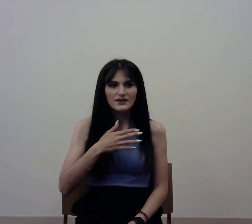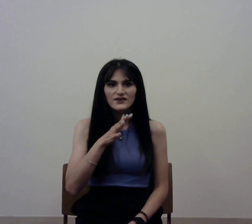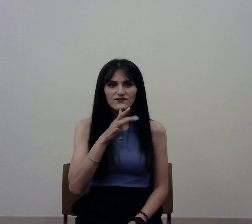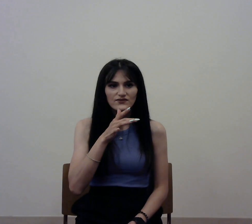vaxt